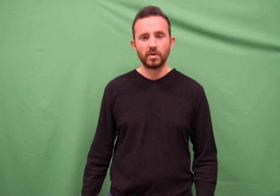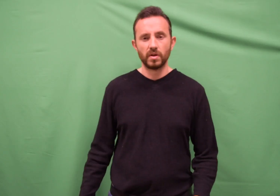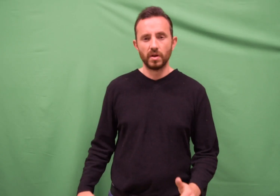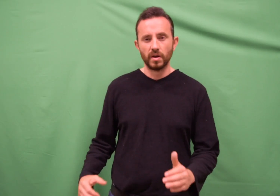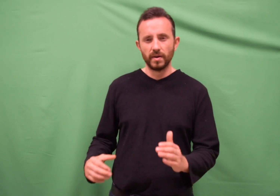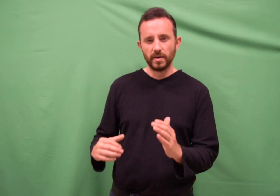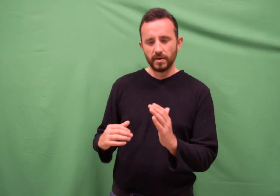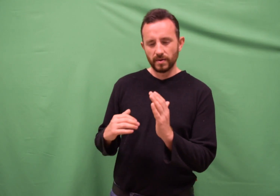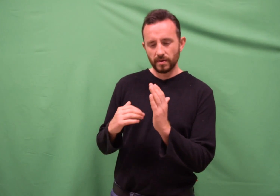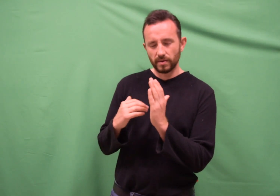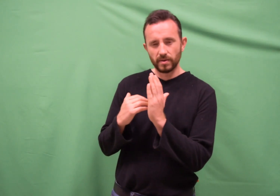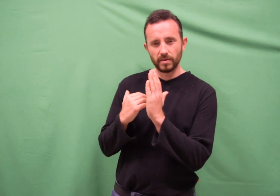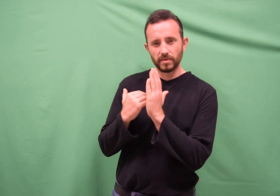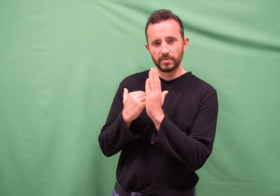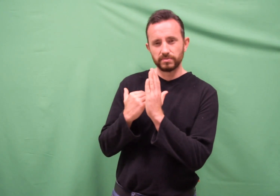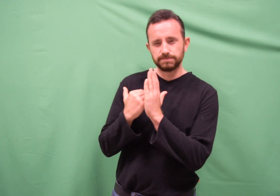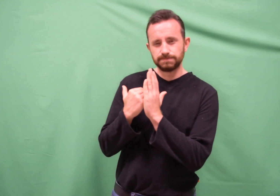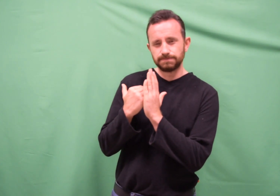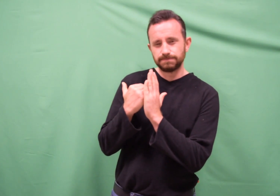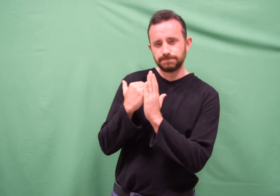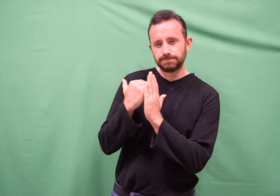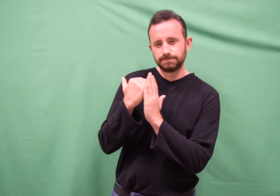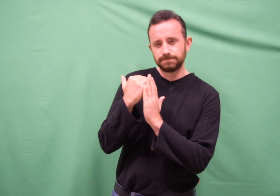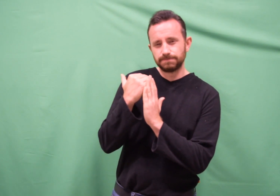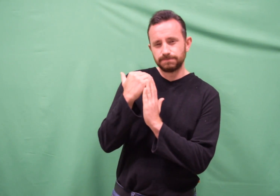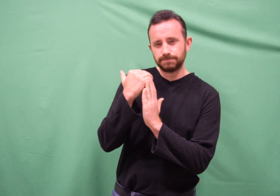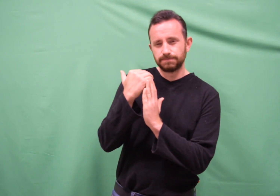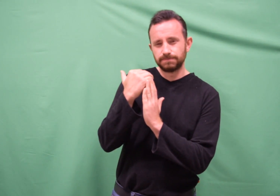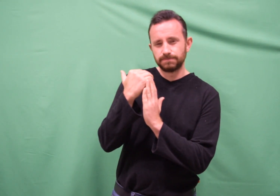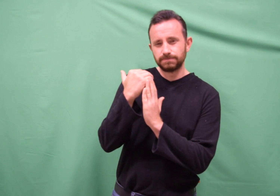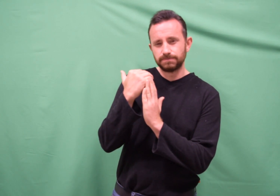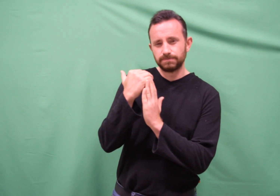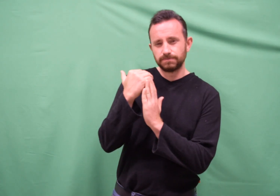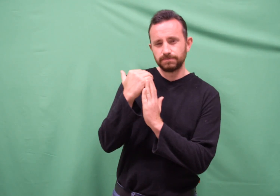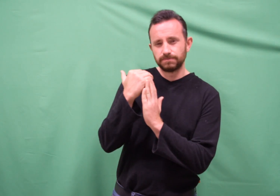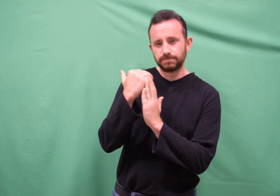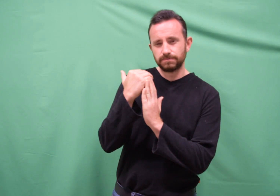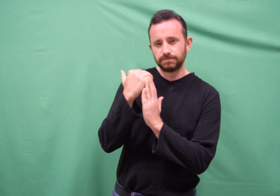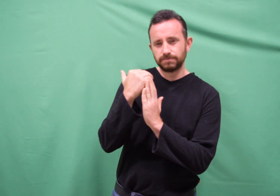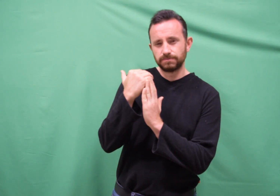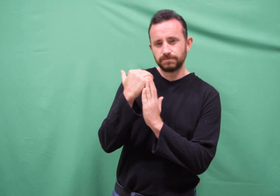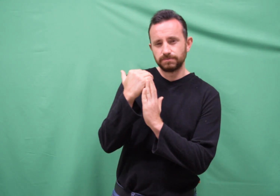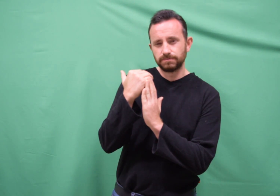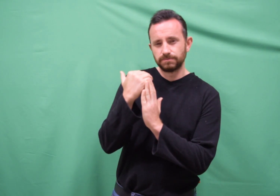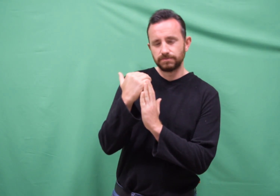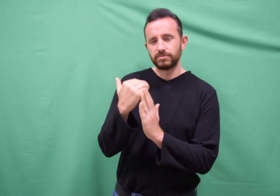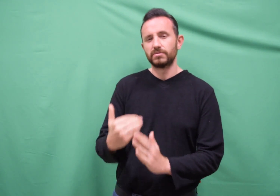elevado